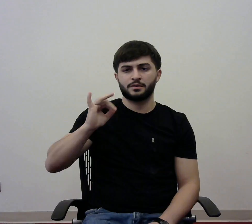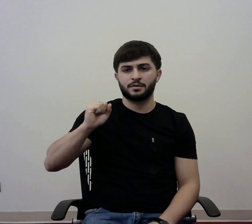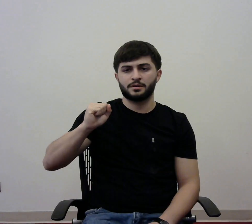A